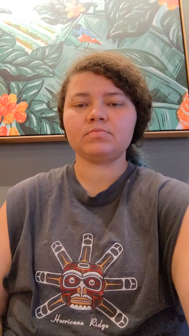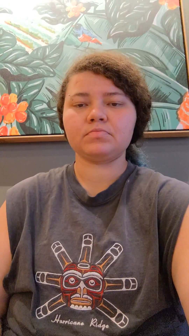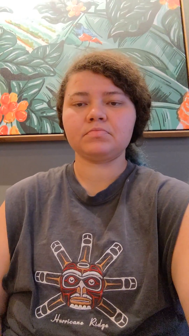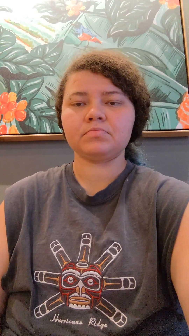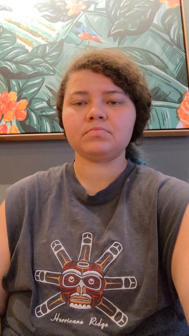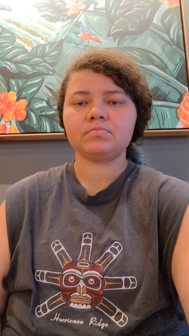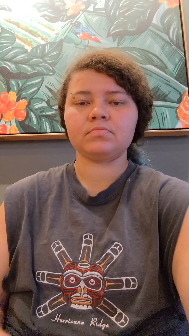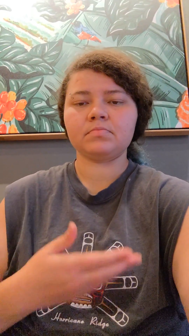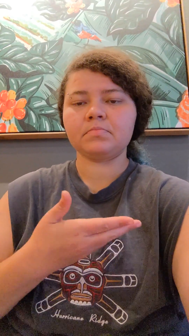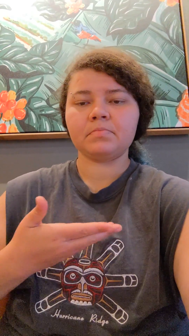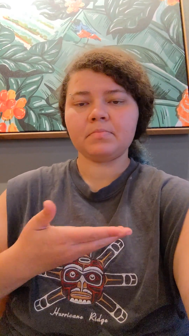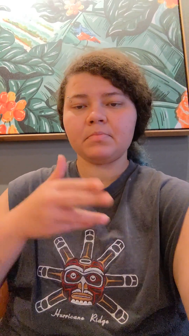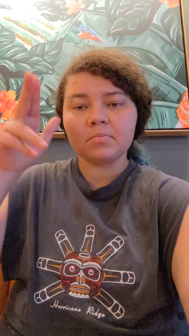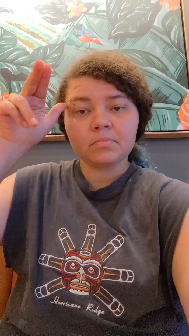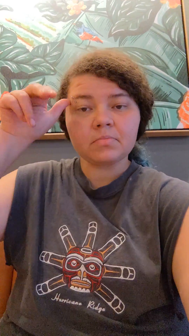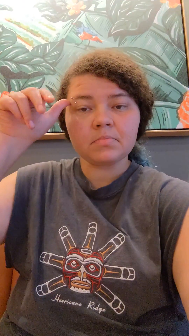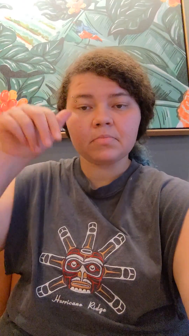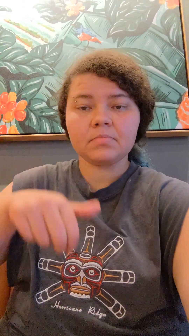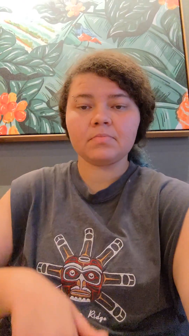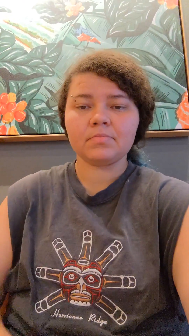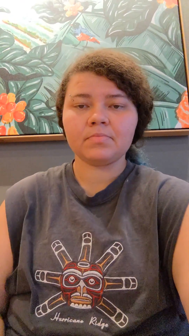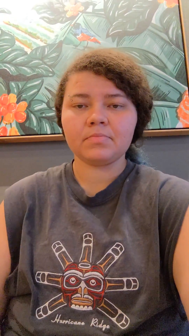pony